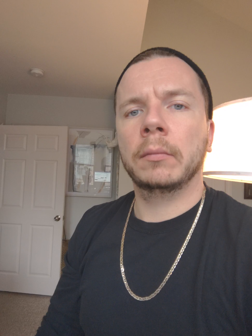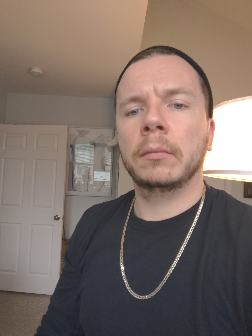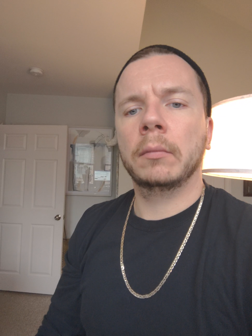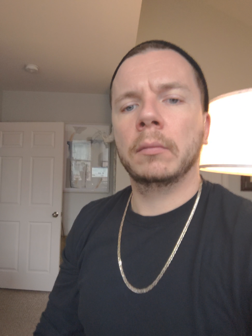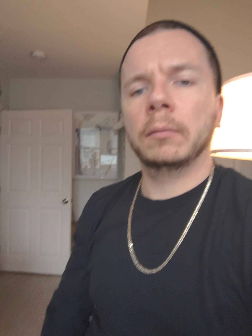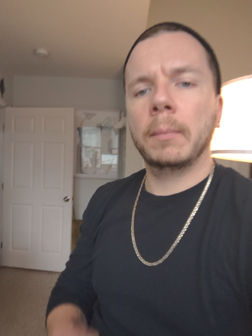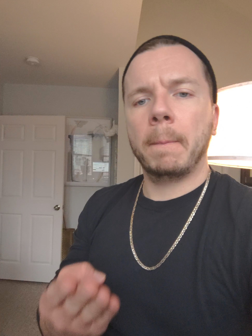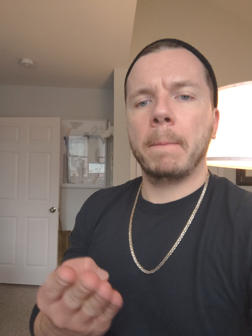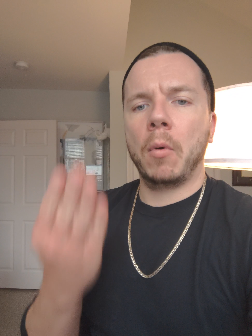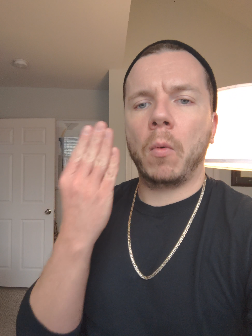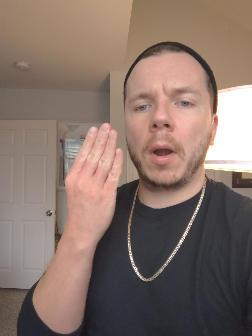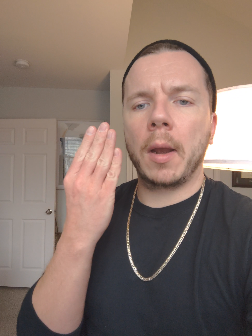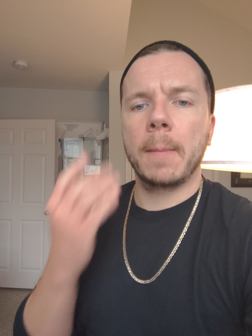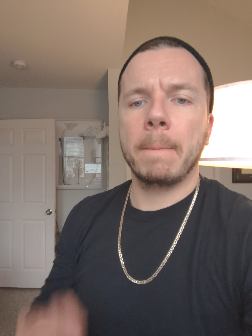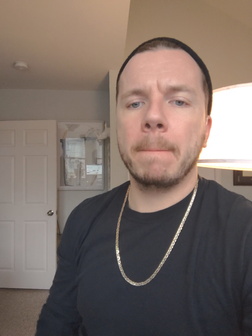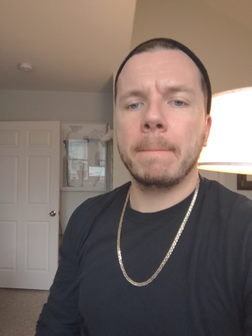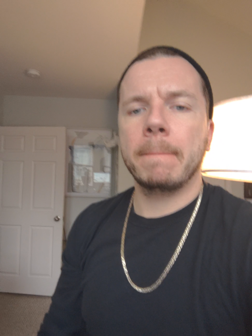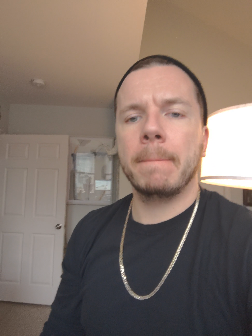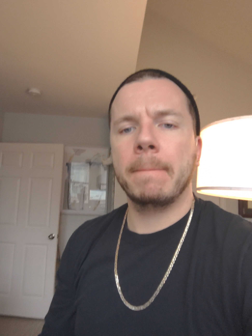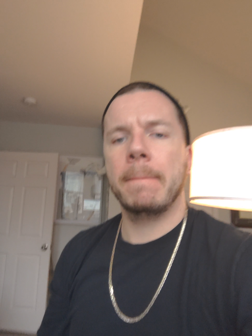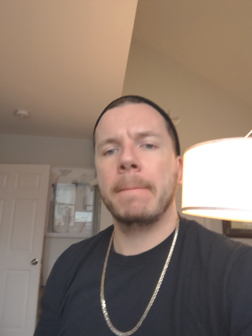morning